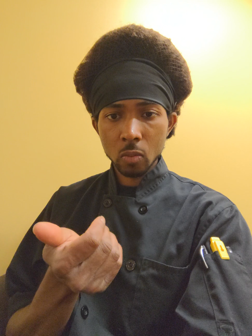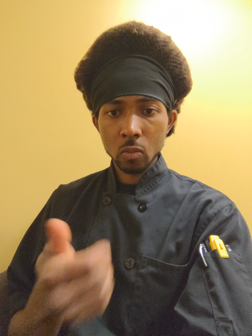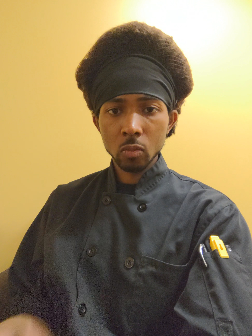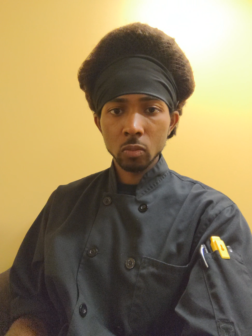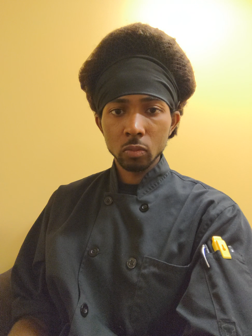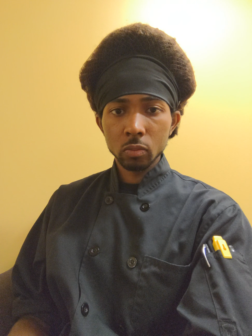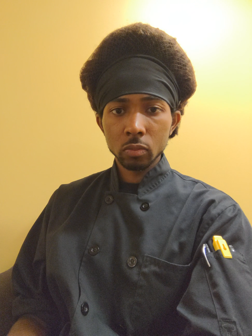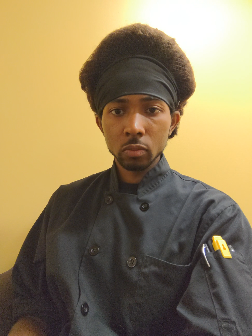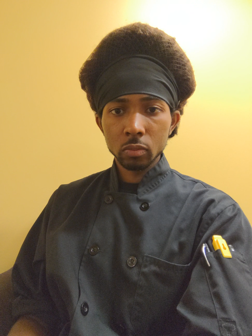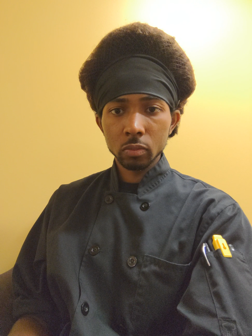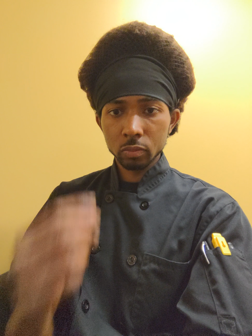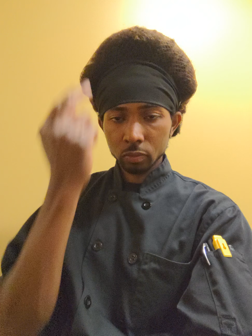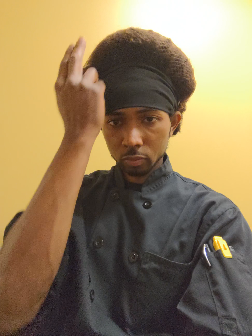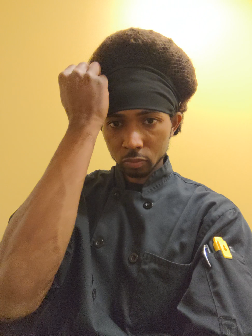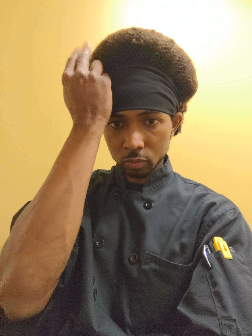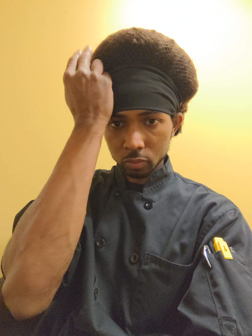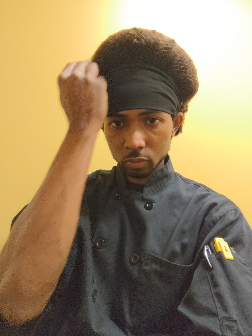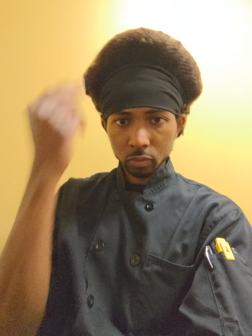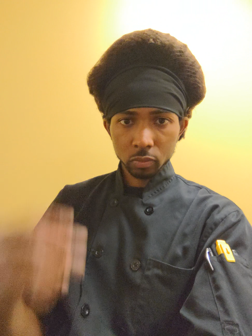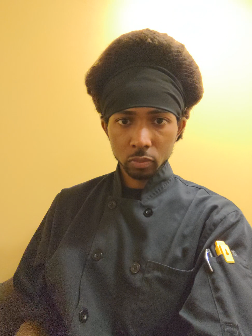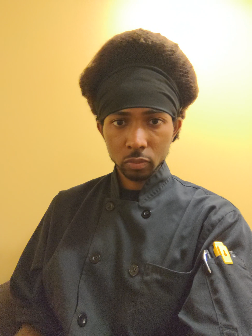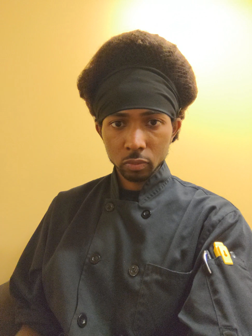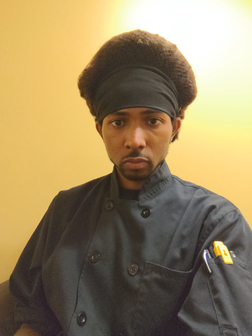rabbit